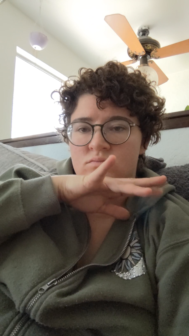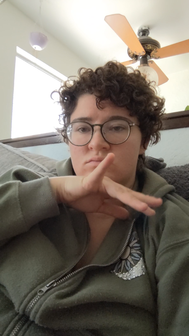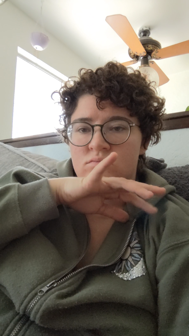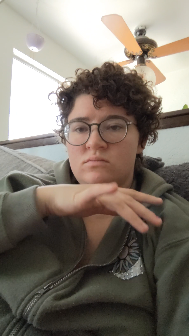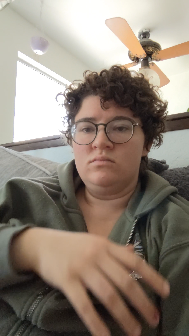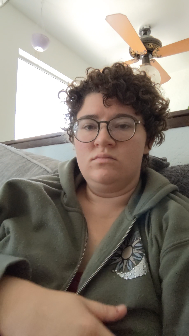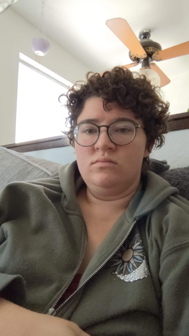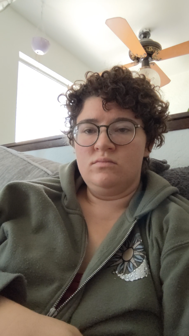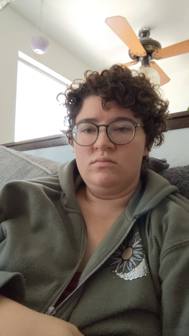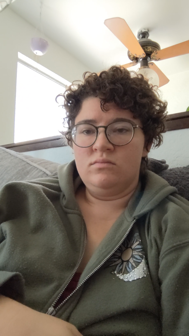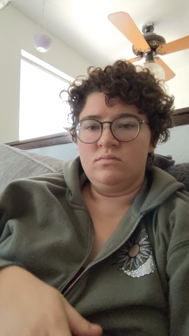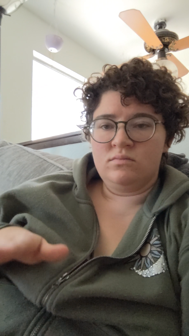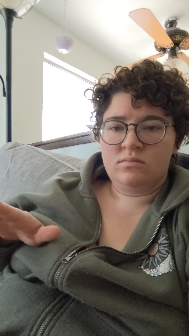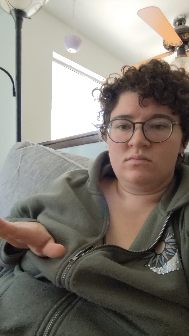penguin